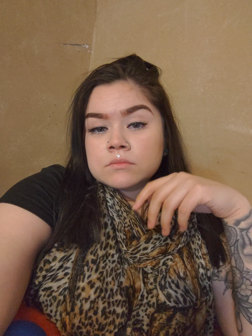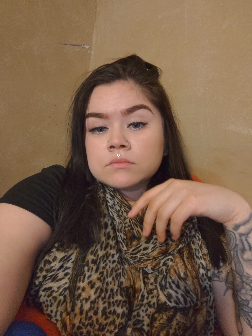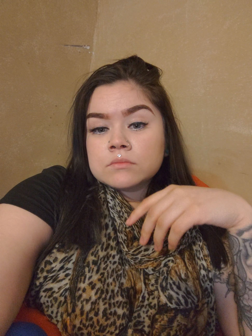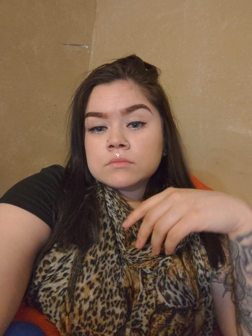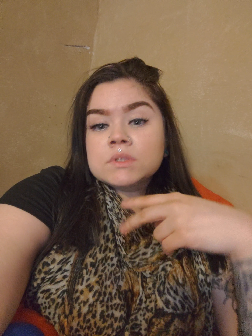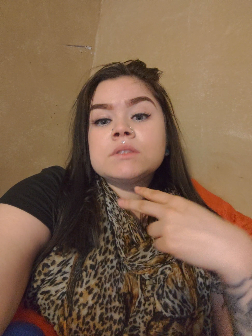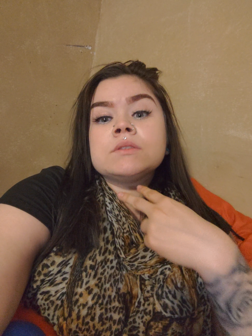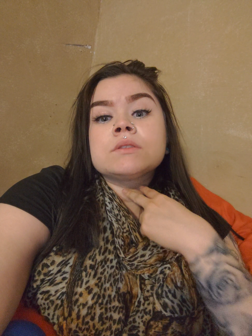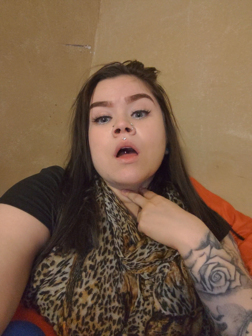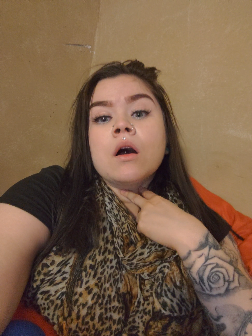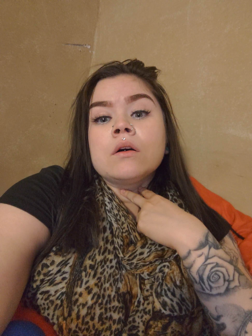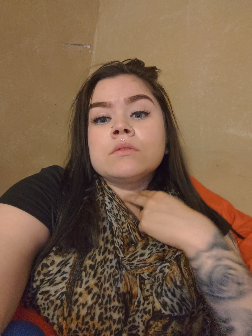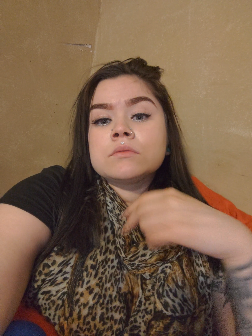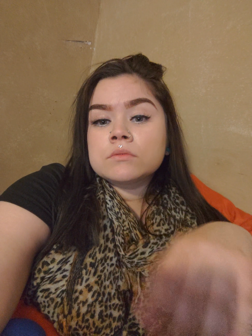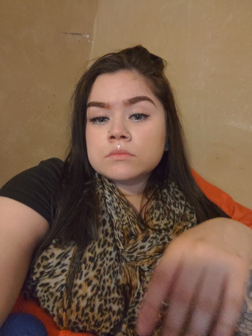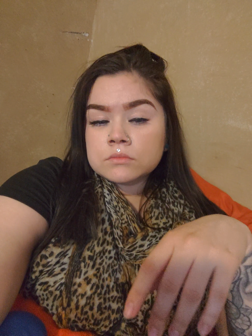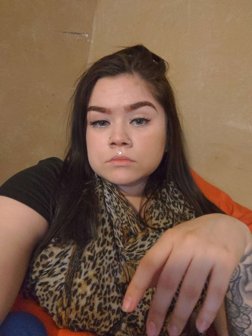stuck